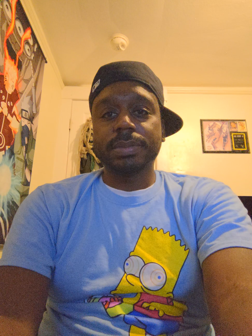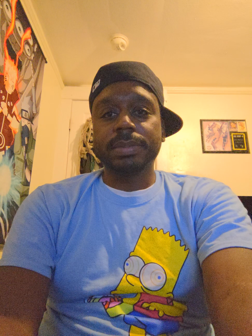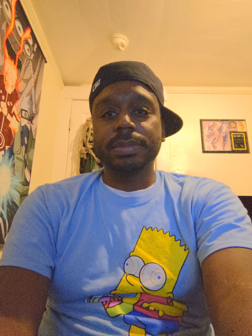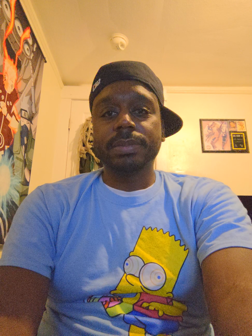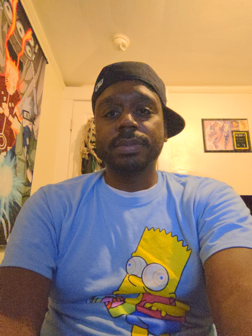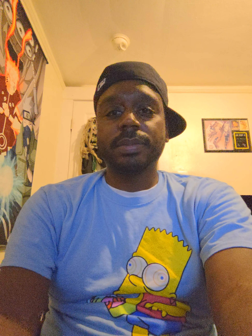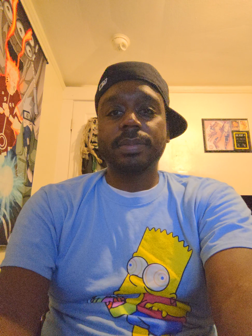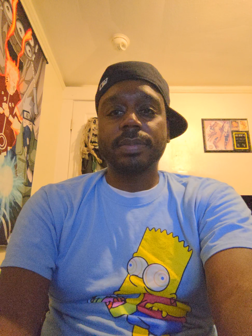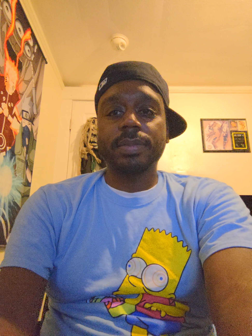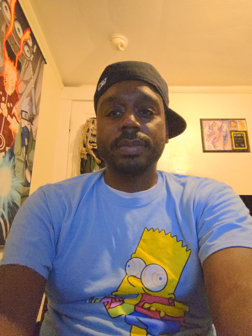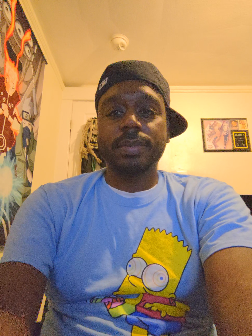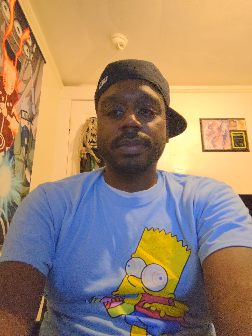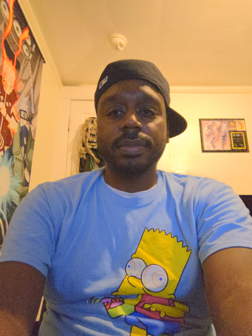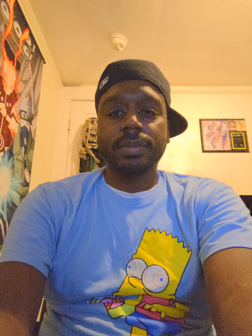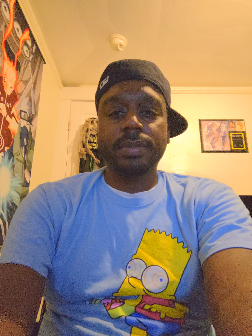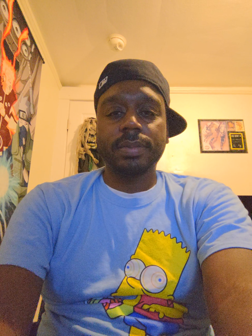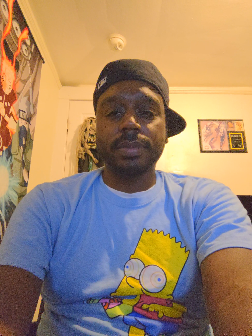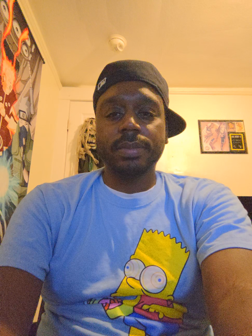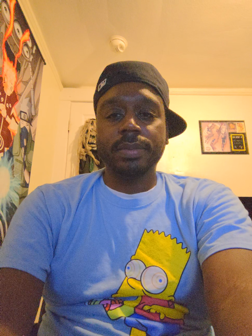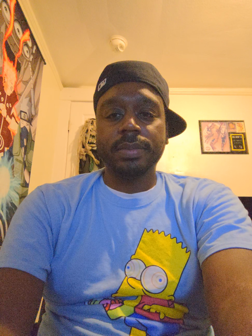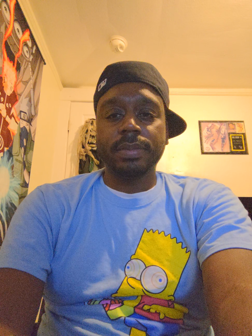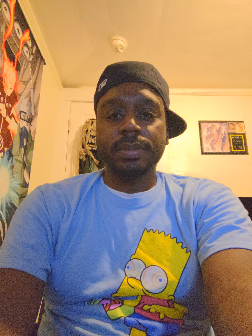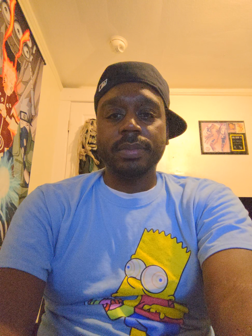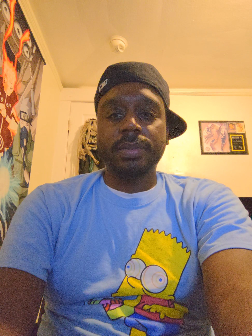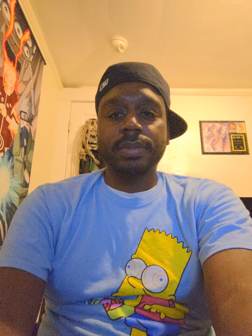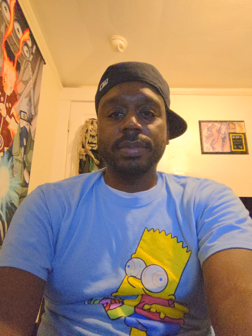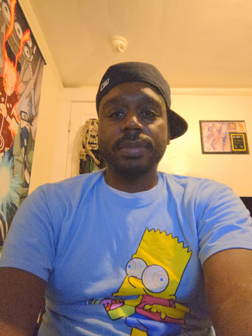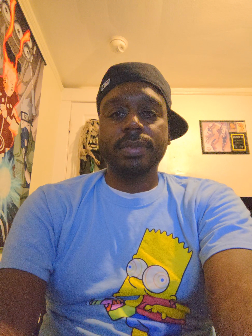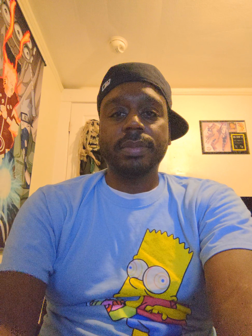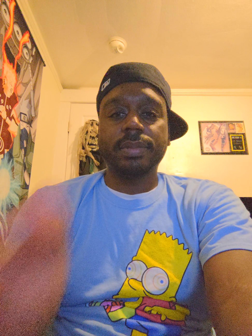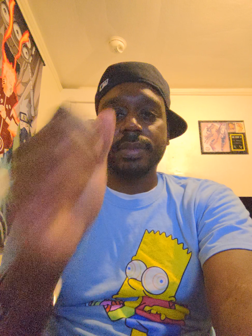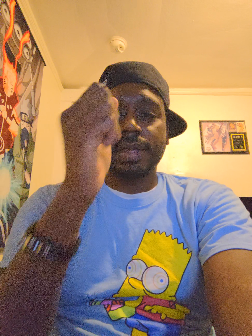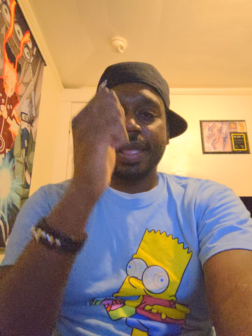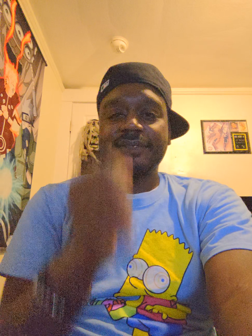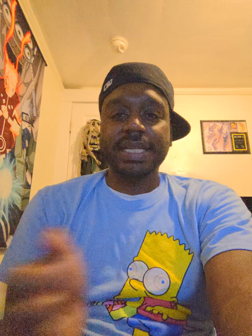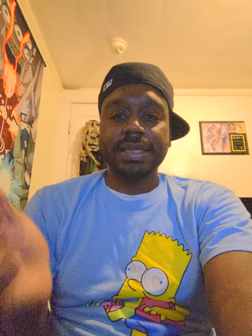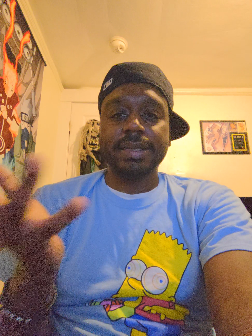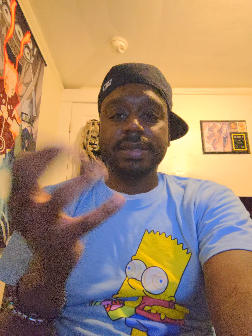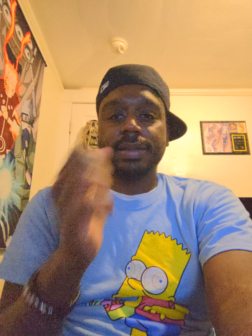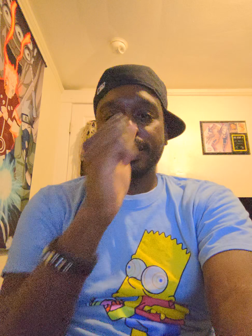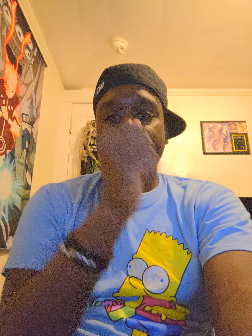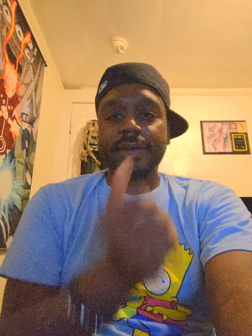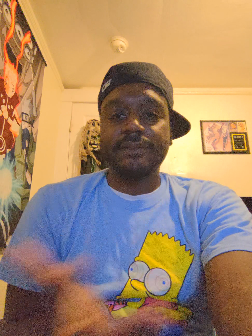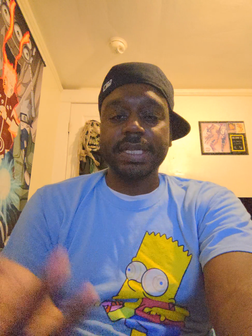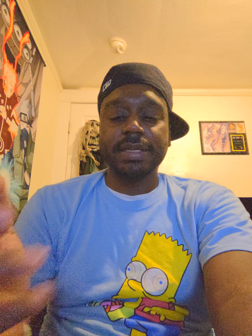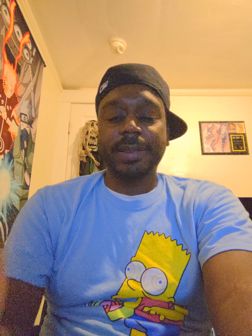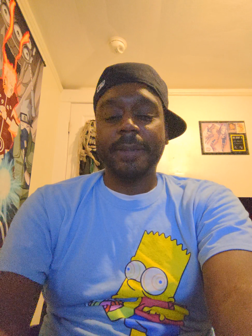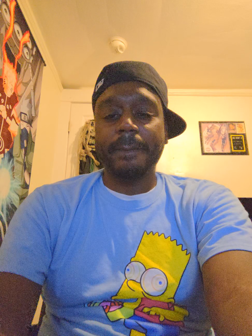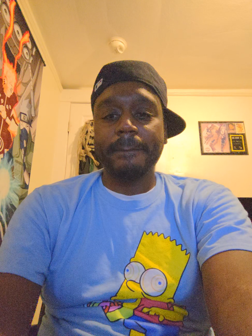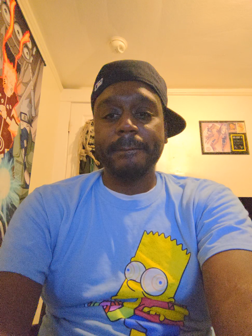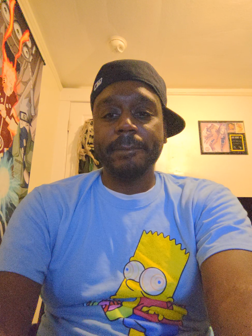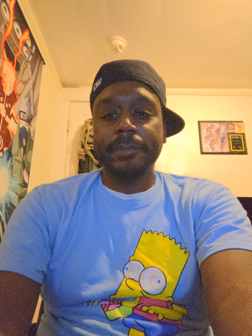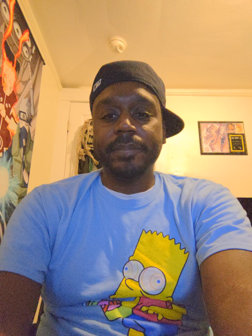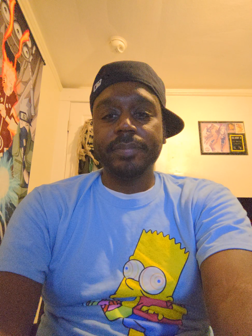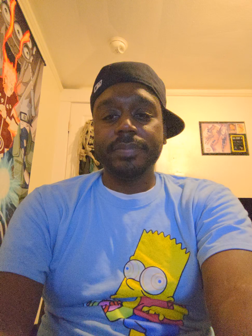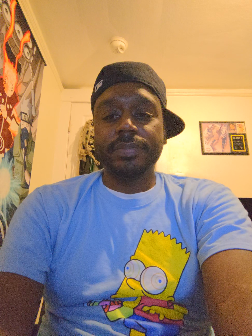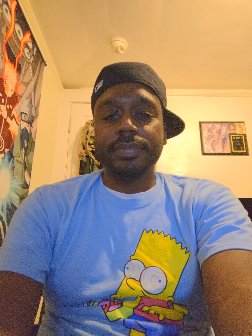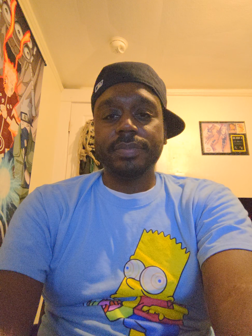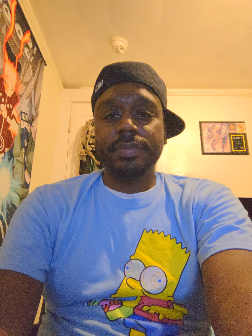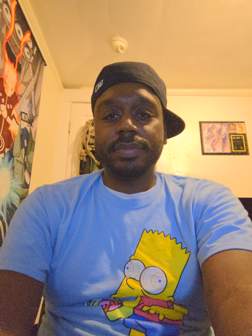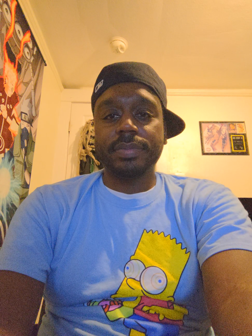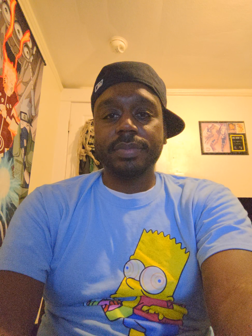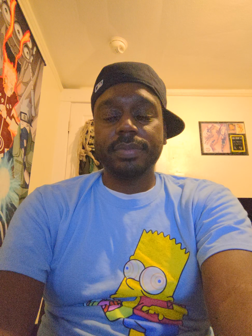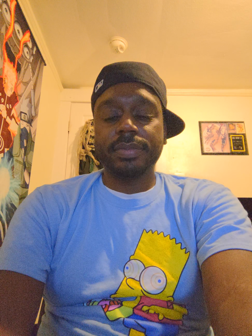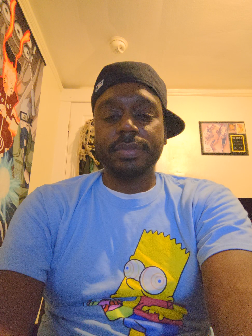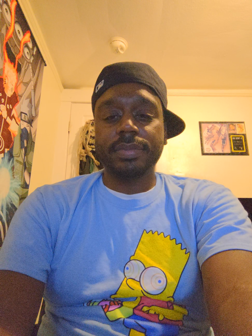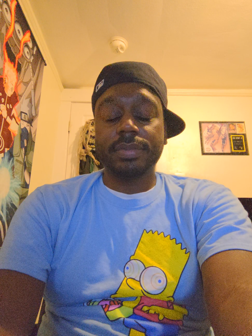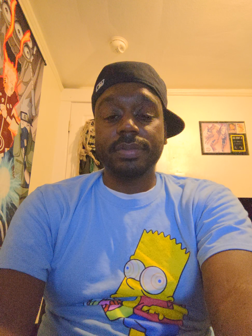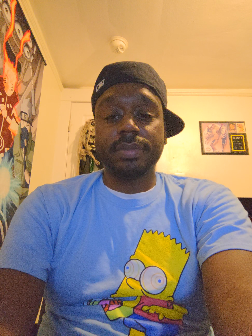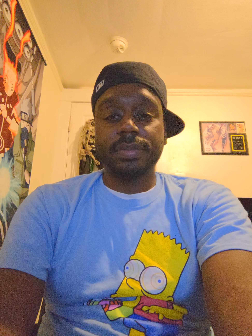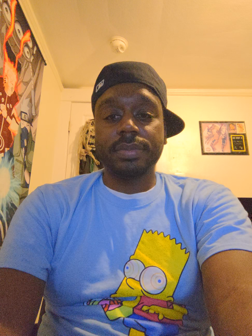every